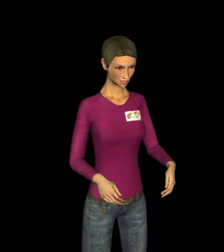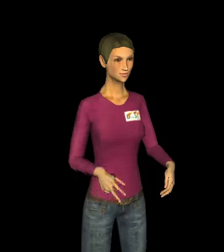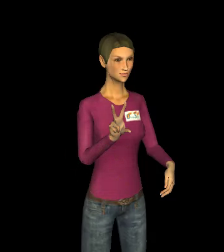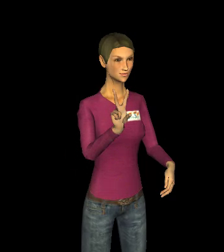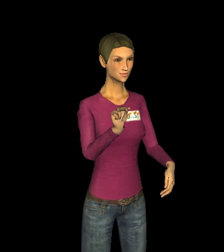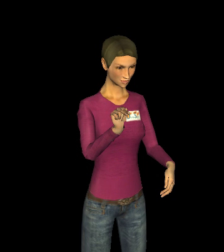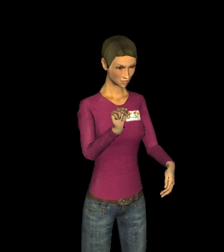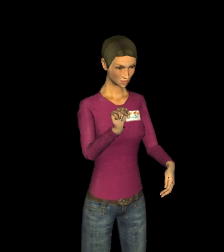30